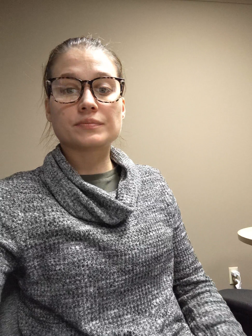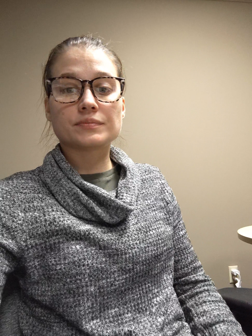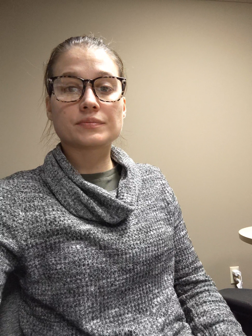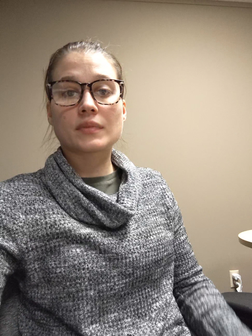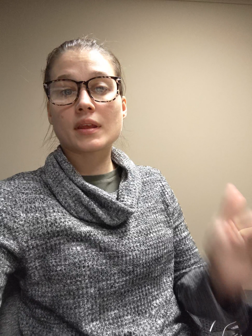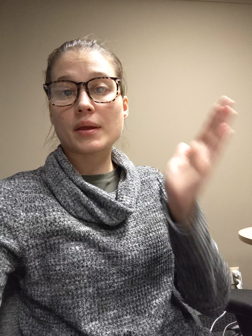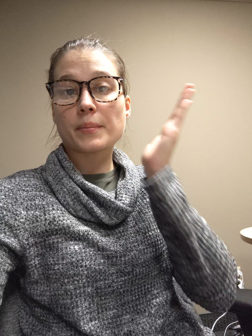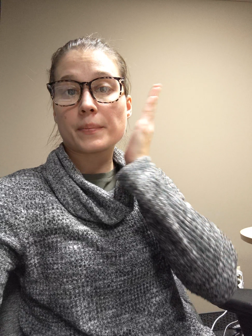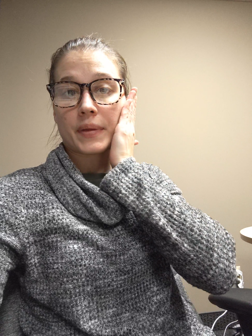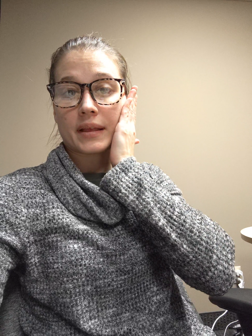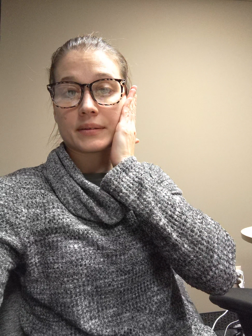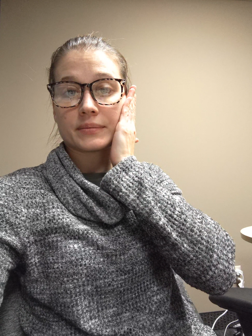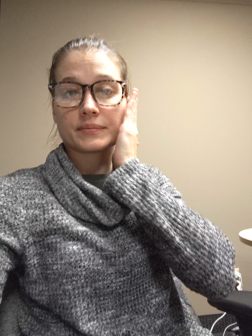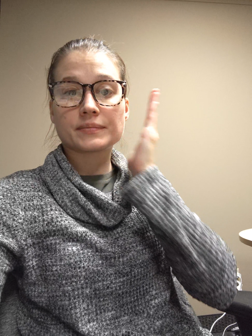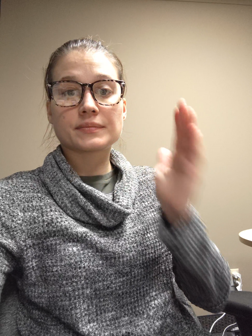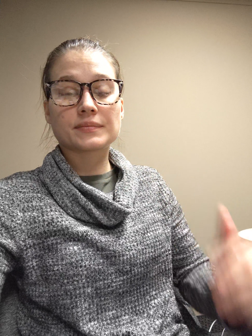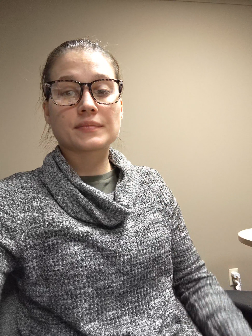bed